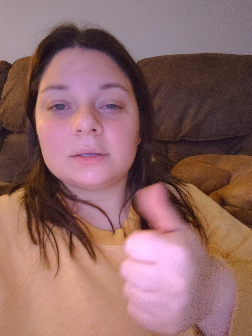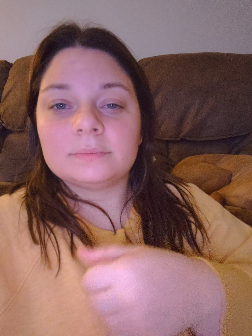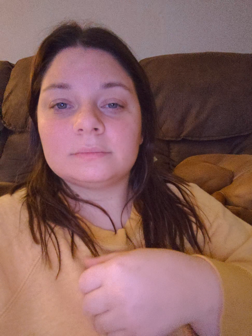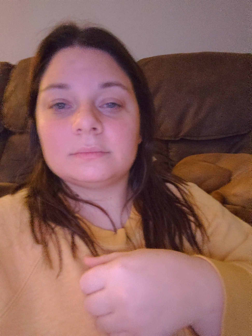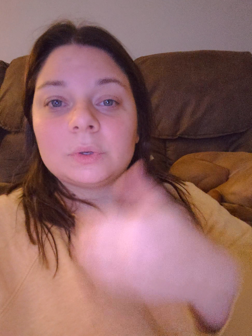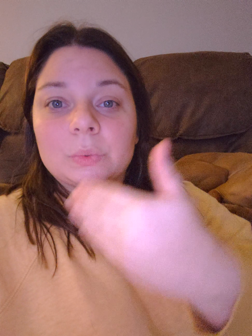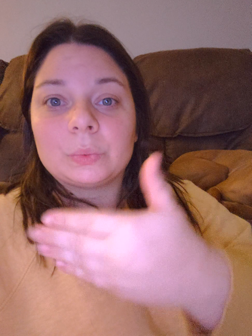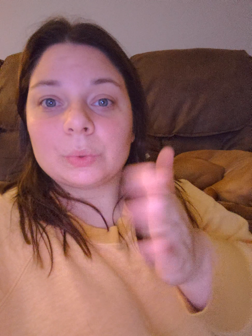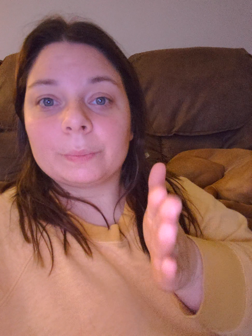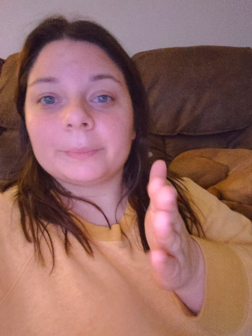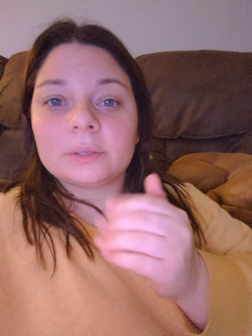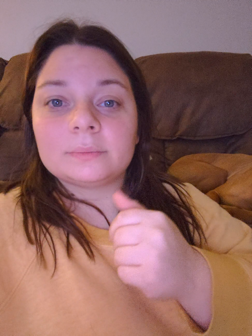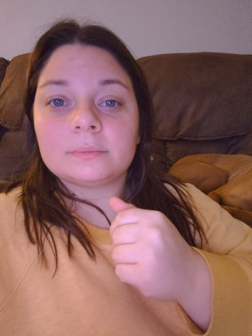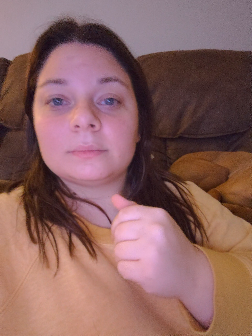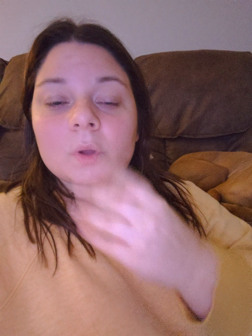room